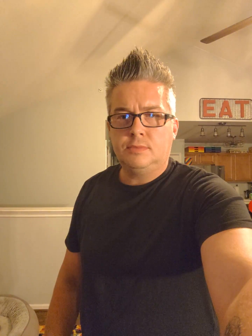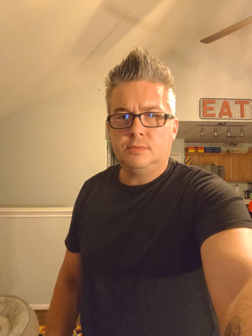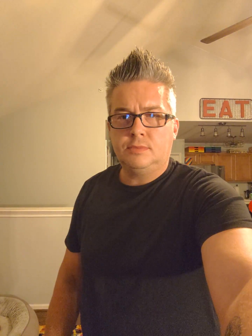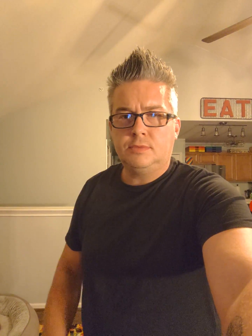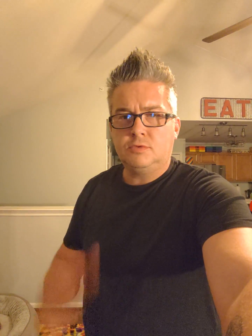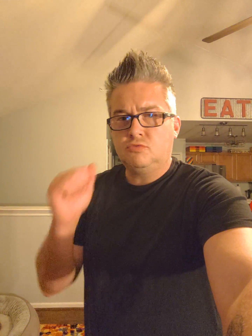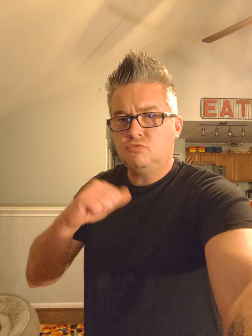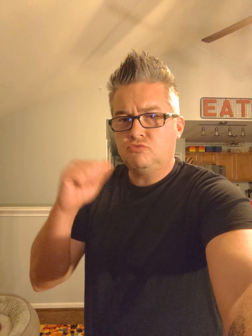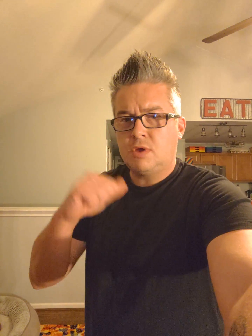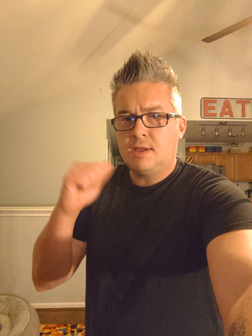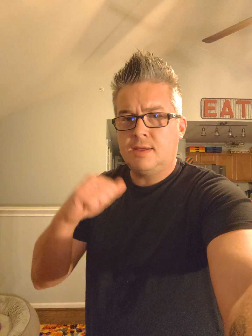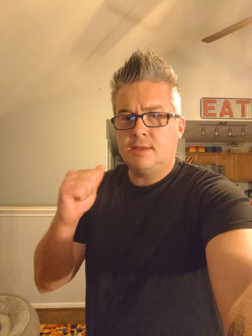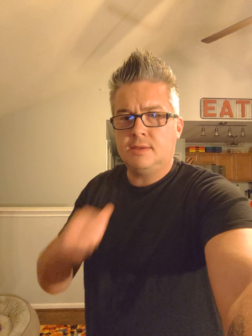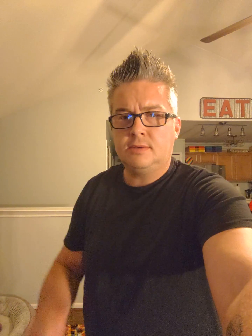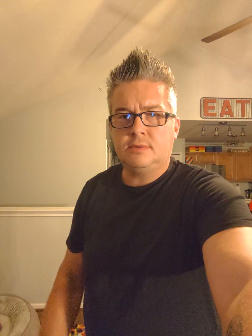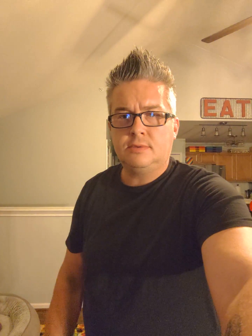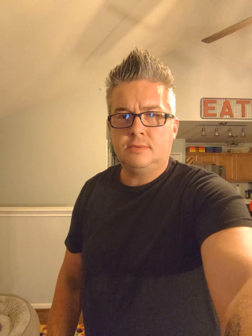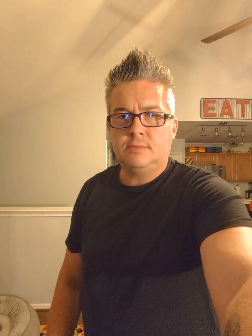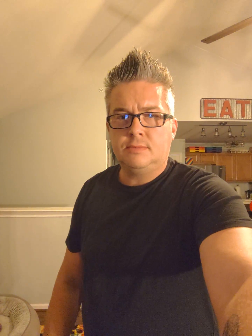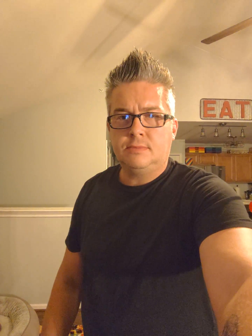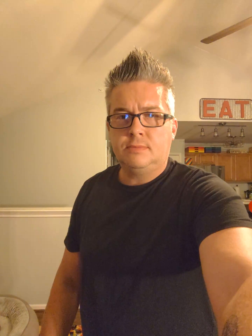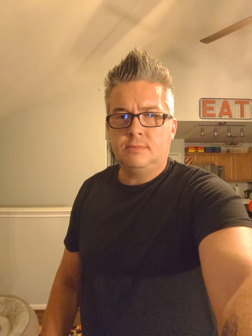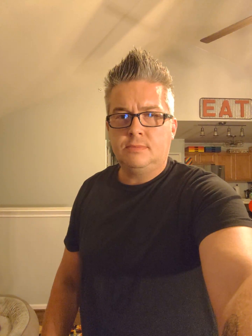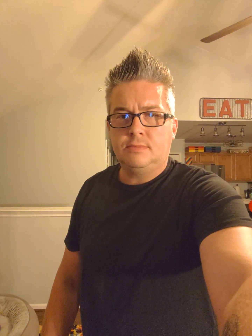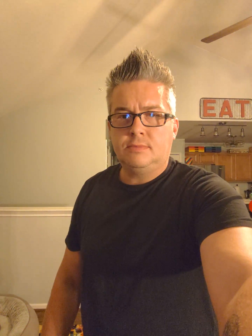rock